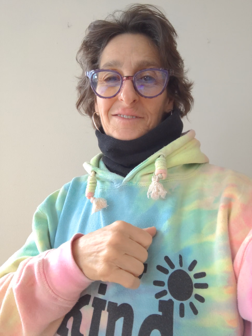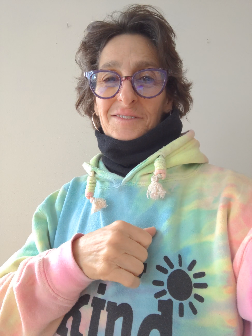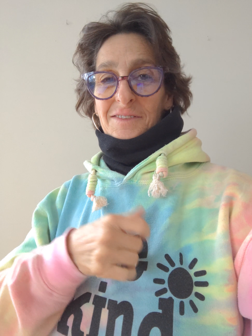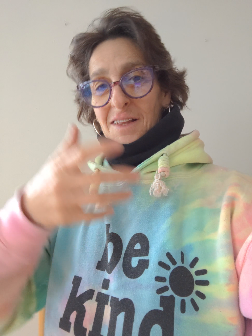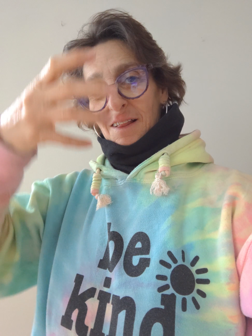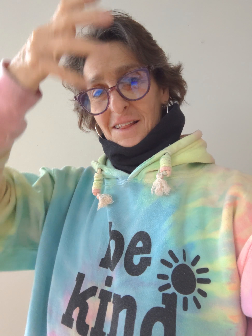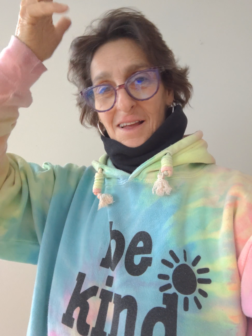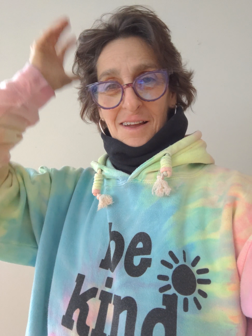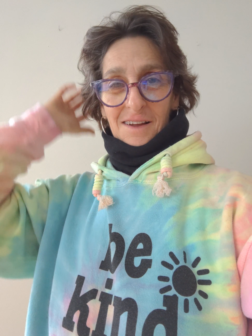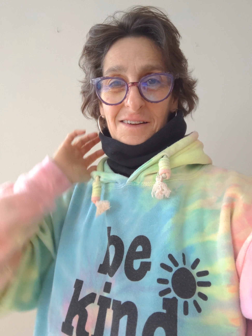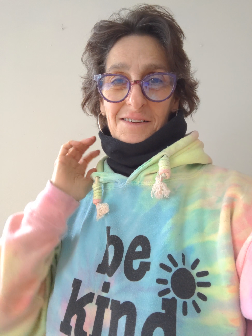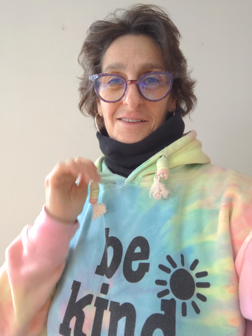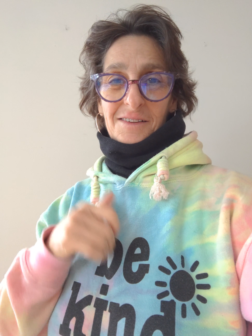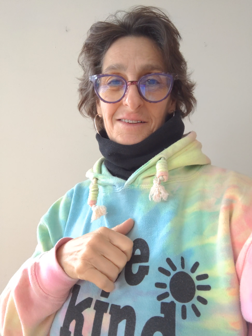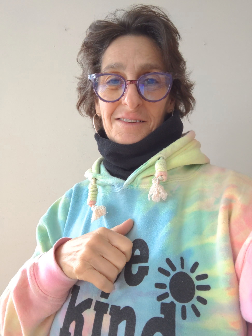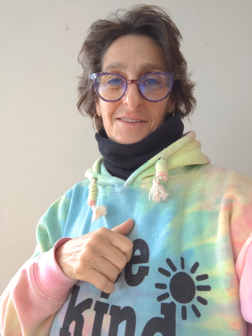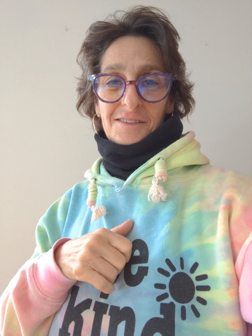lion